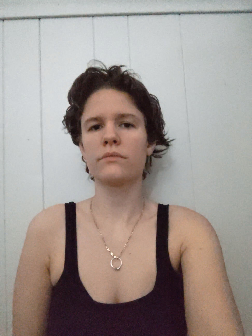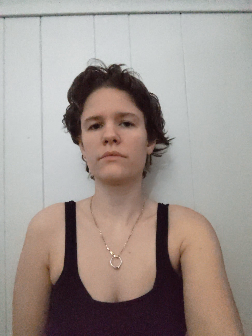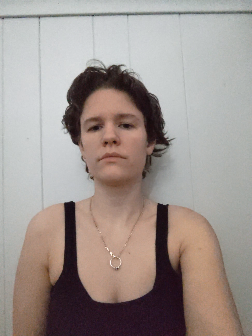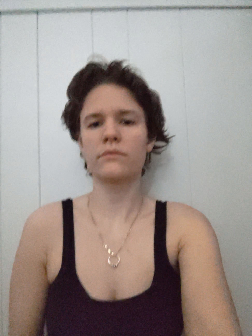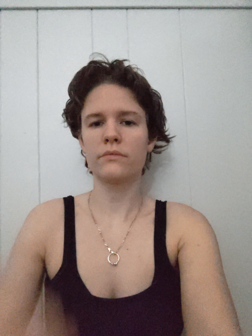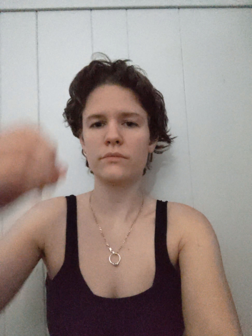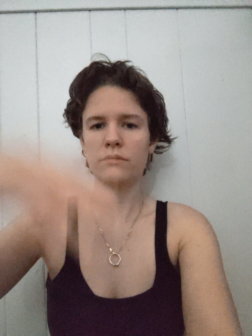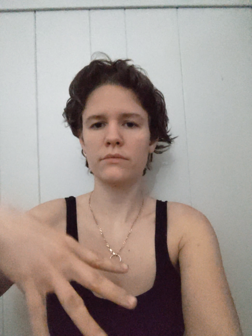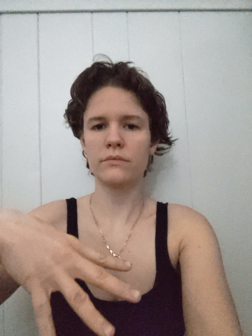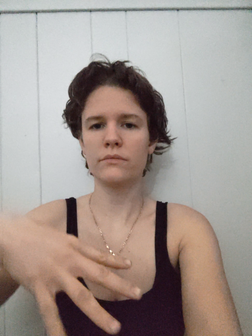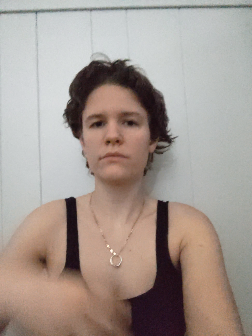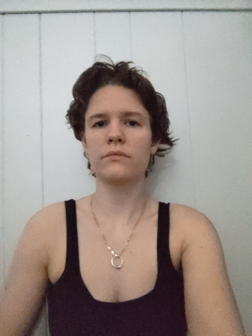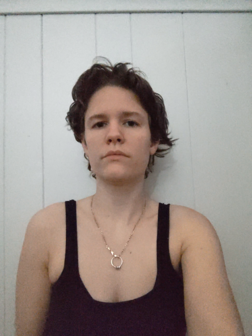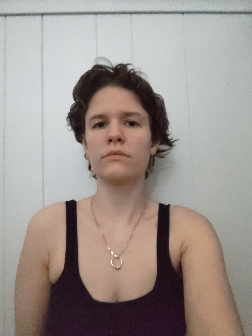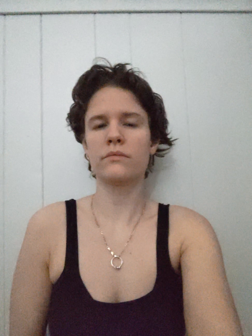drop